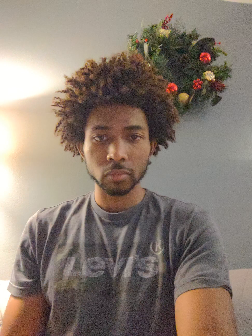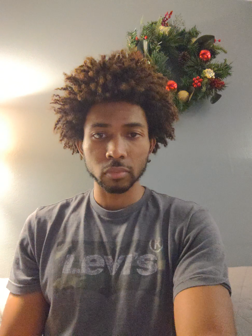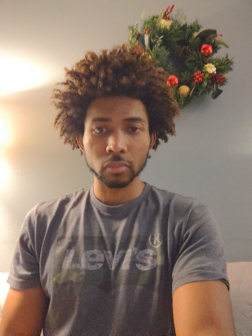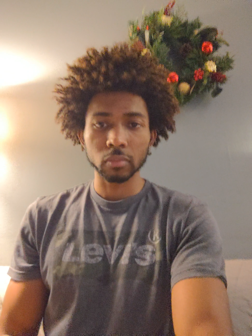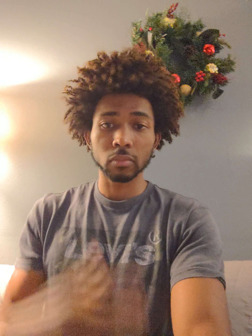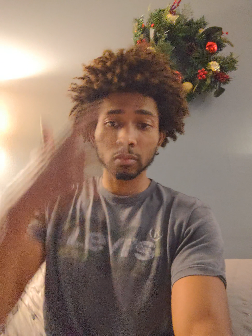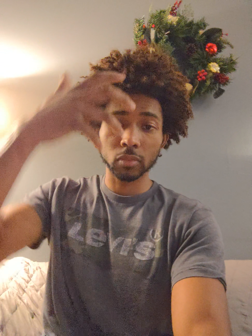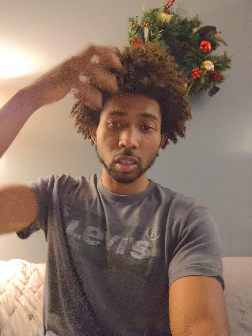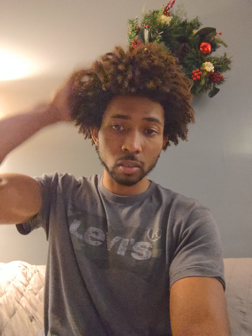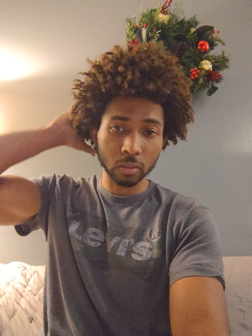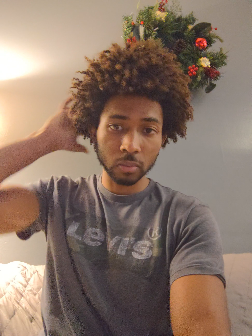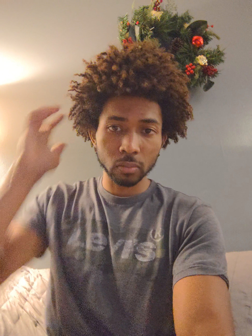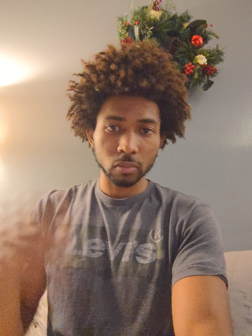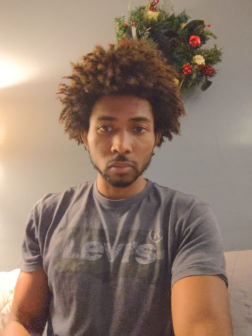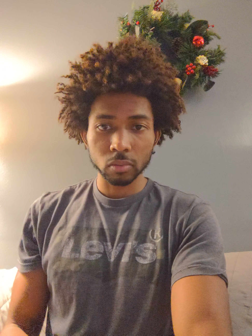lion